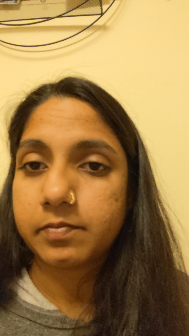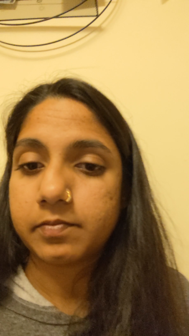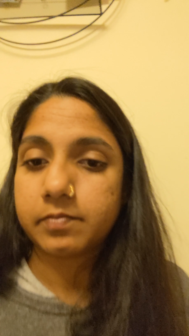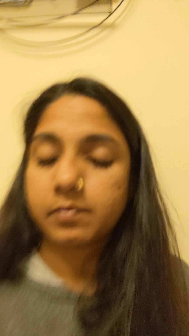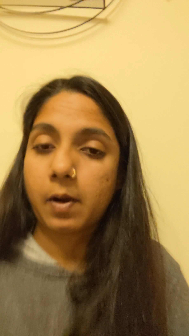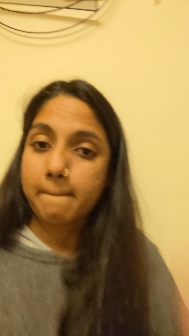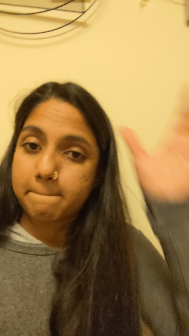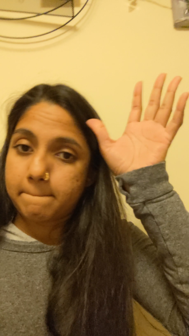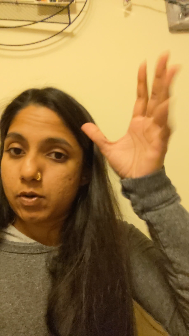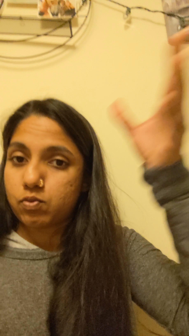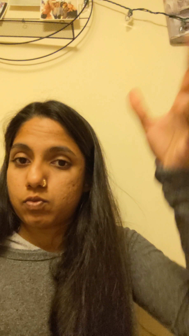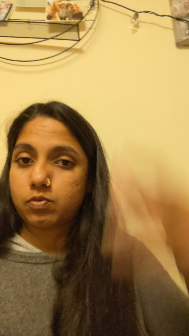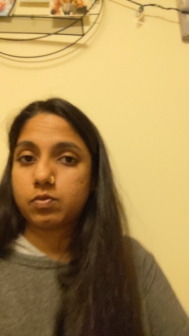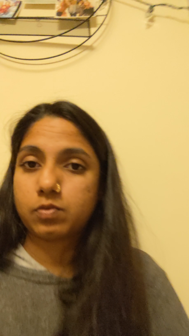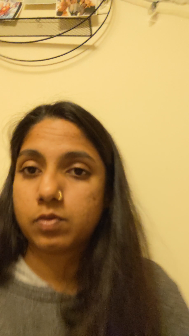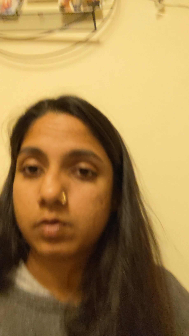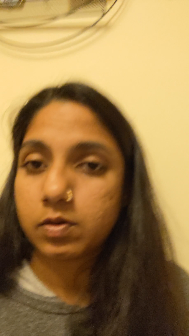moose